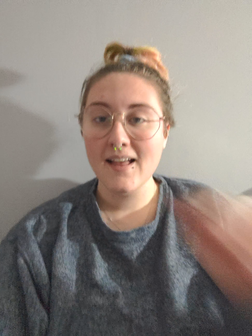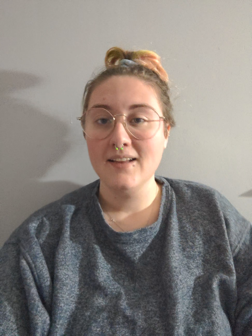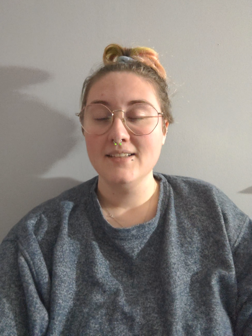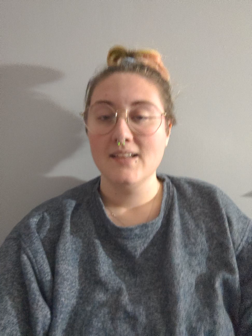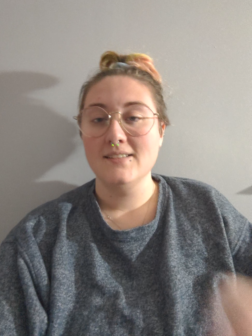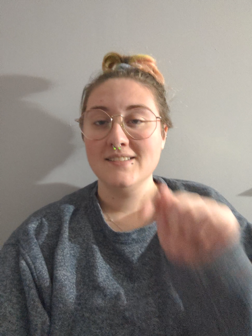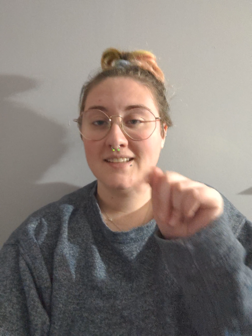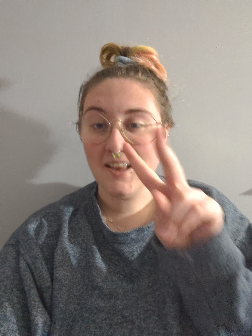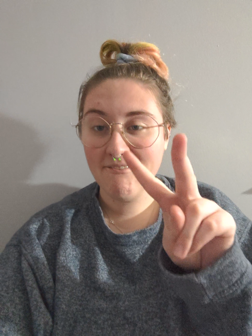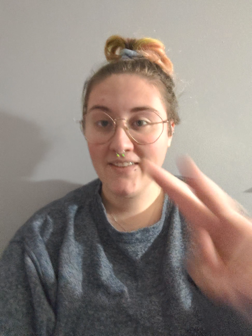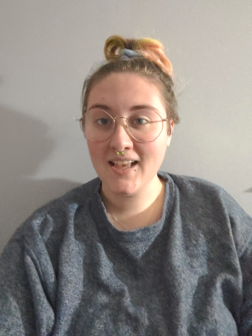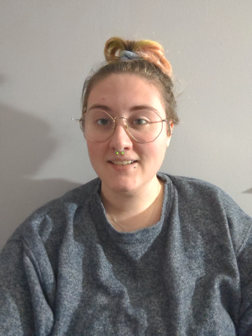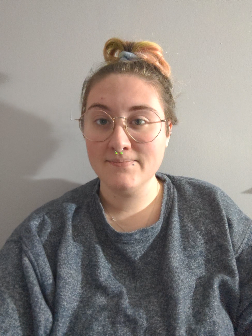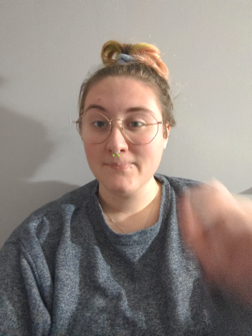TV